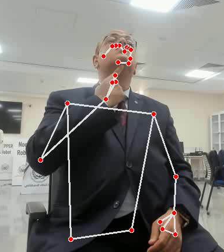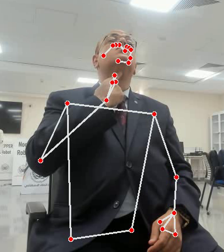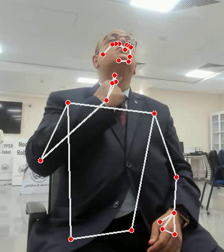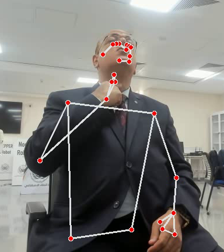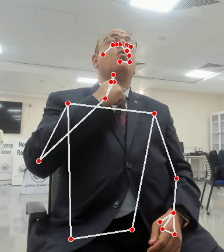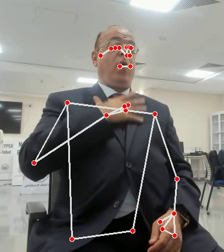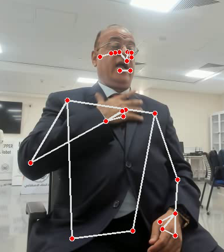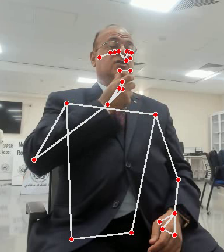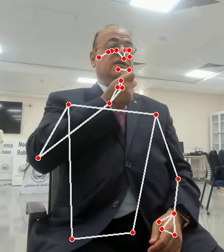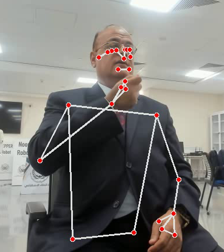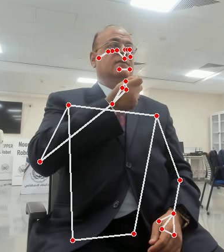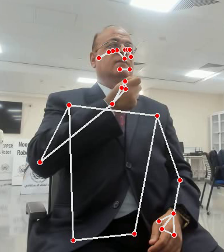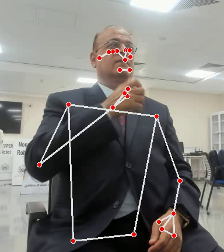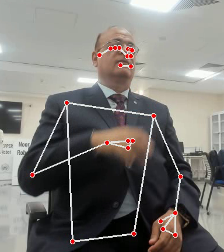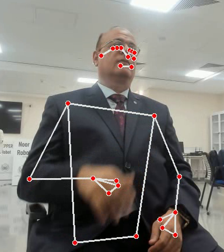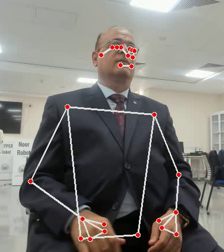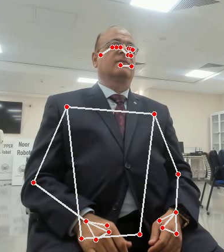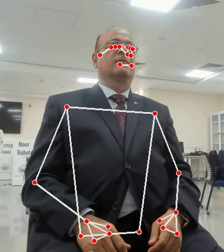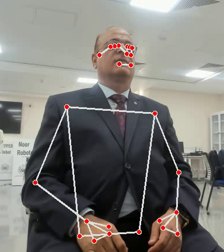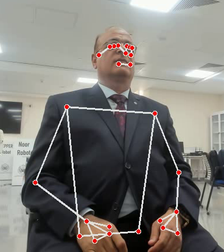whashny